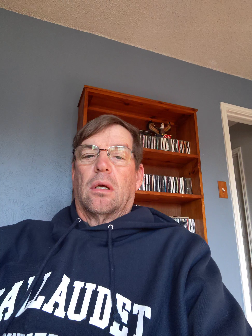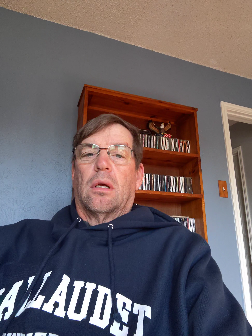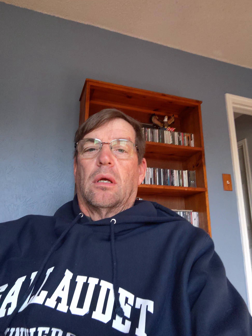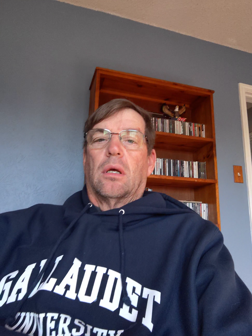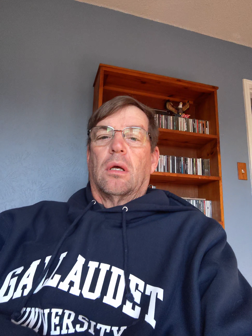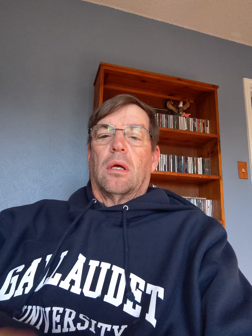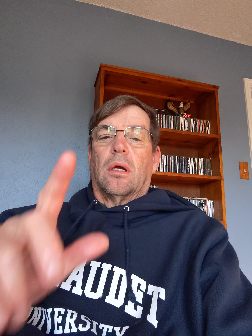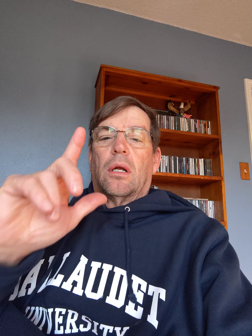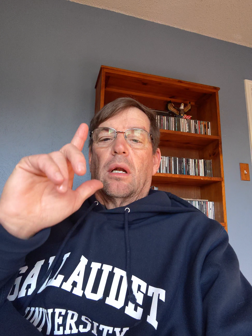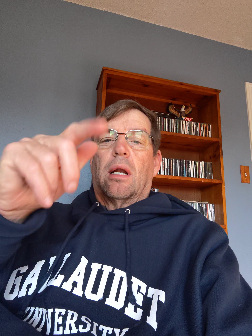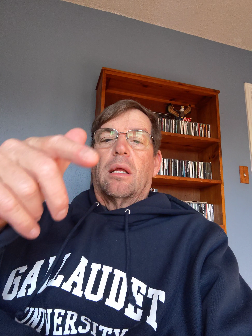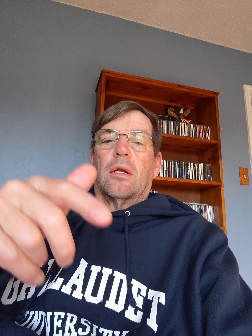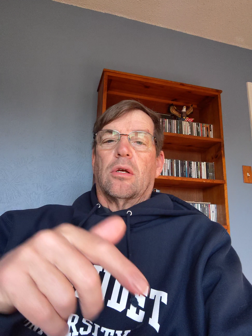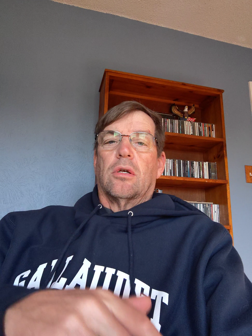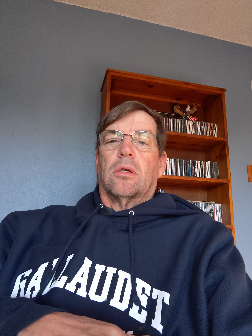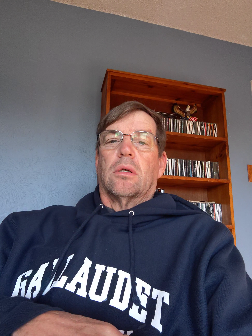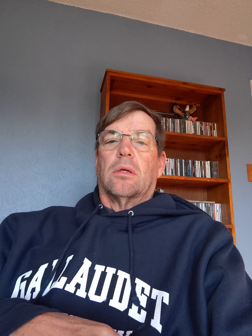later